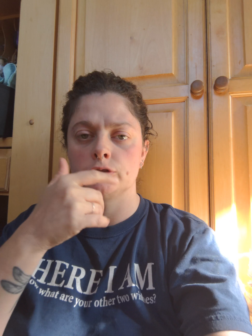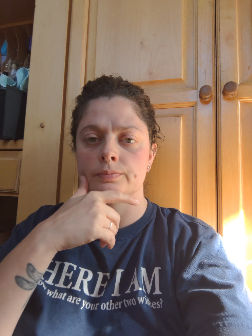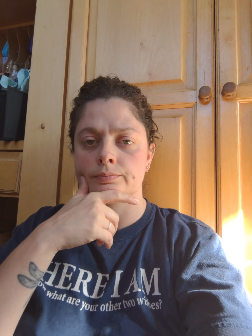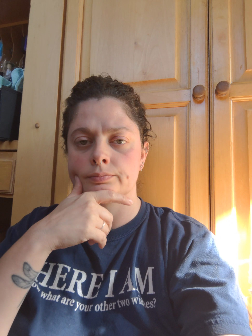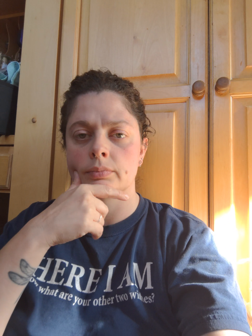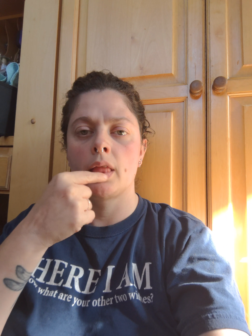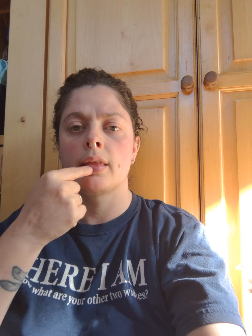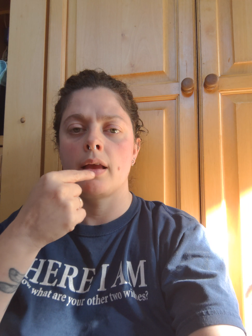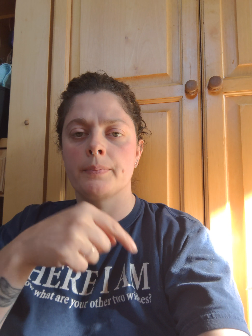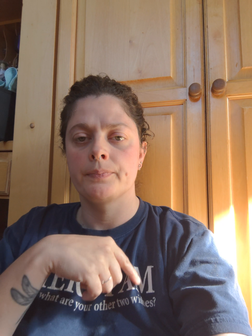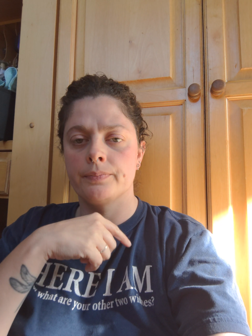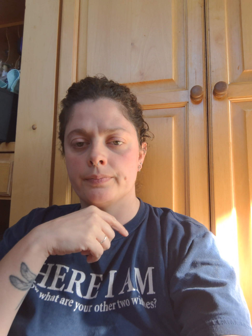tongue